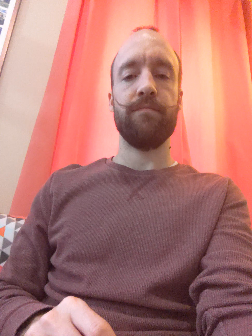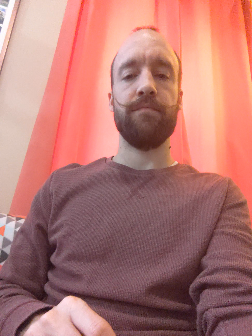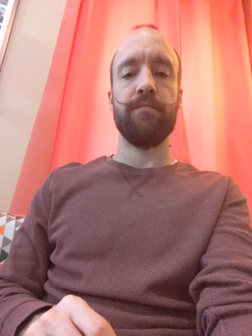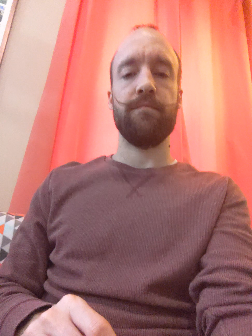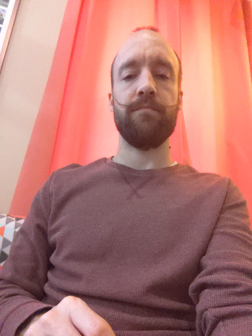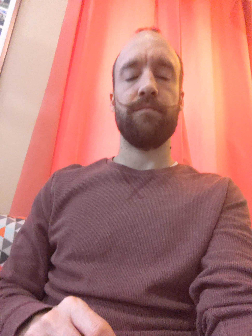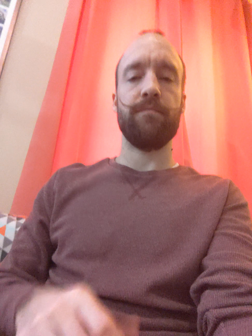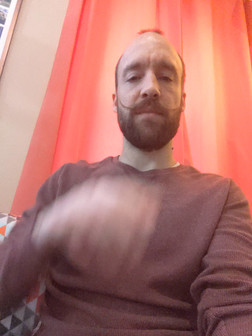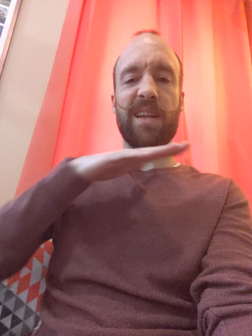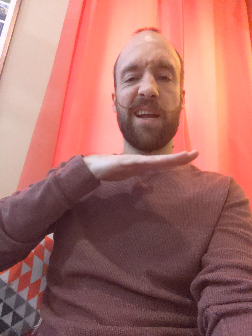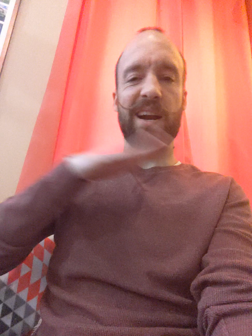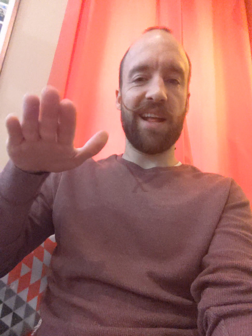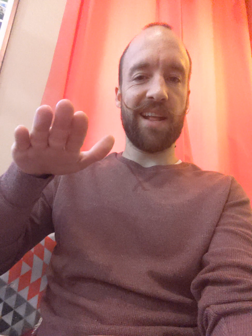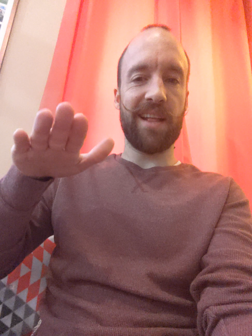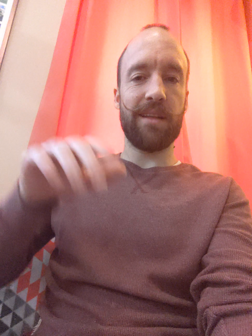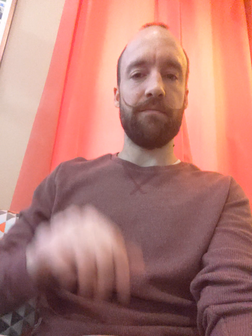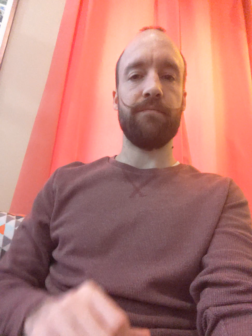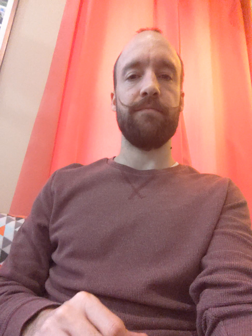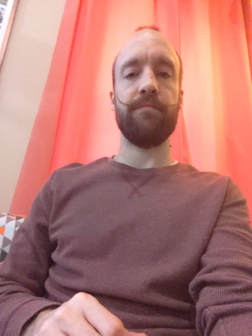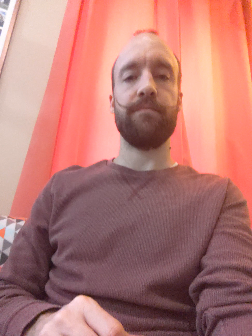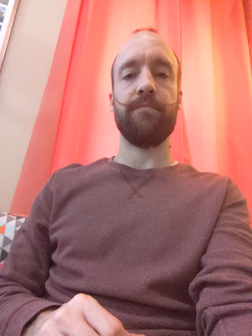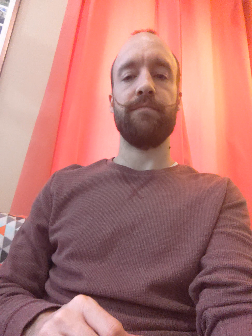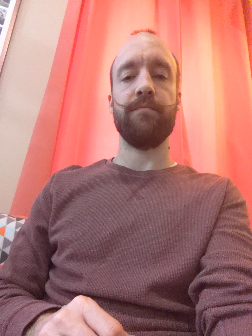clean